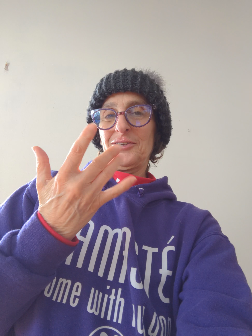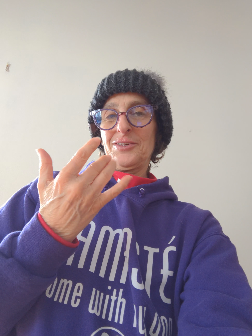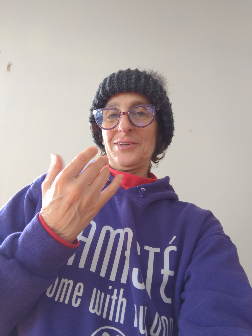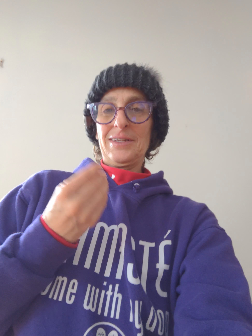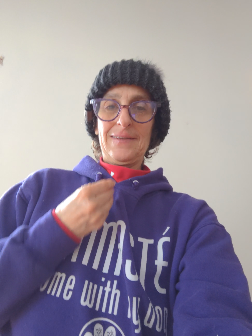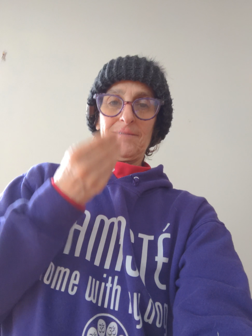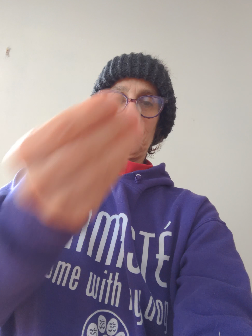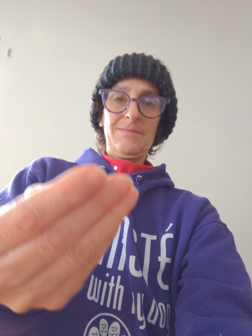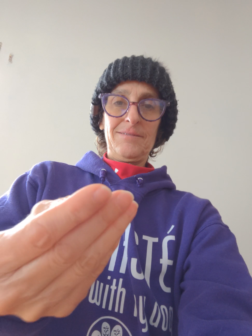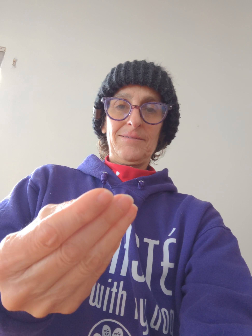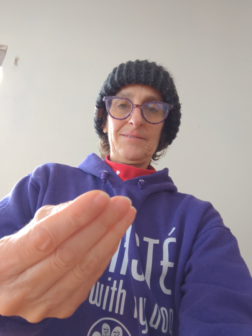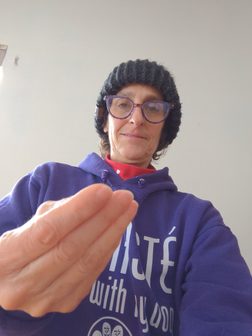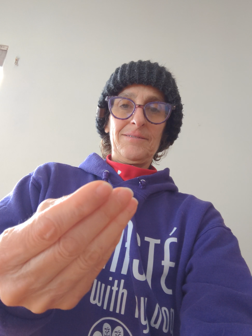give